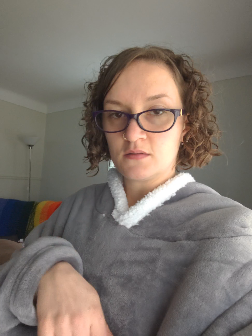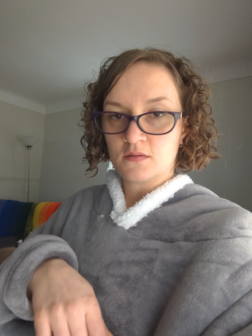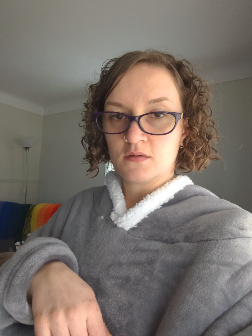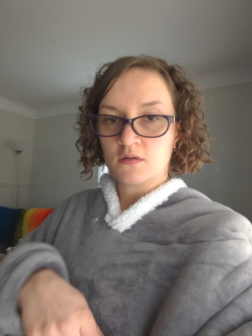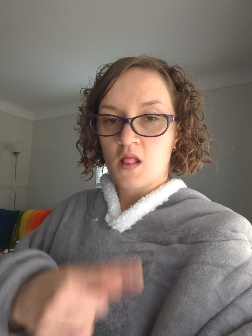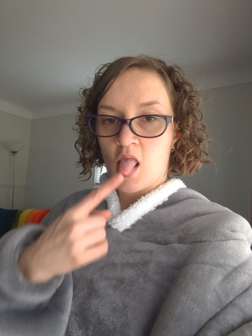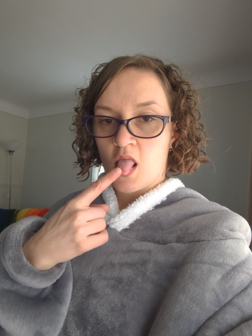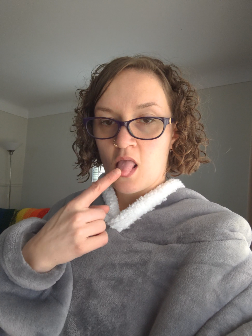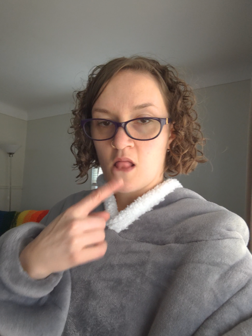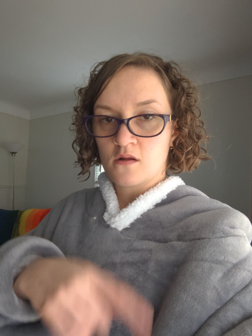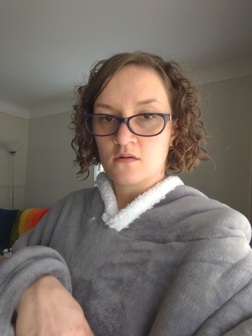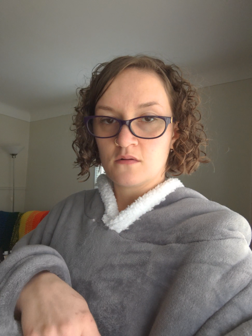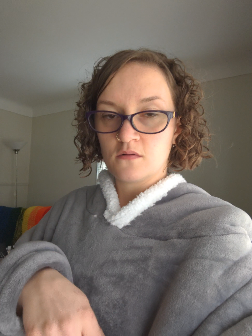tongue